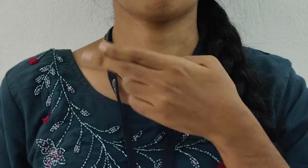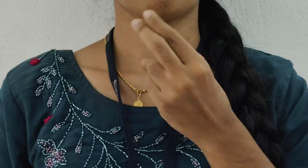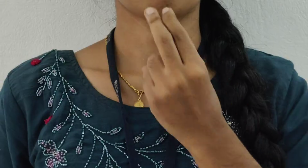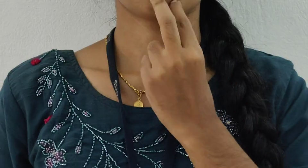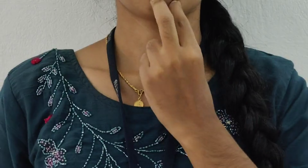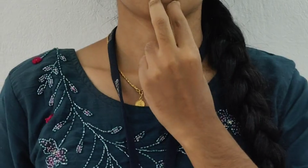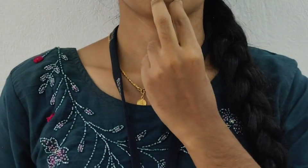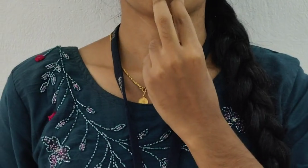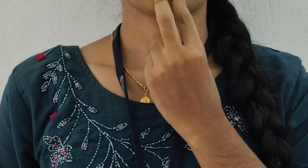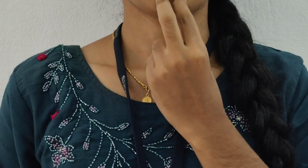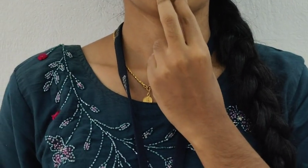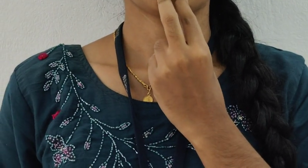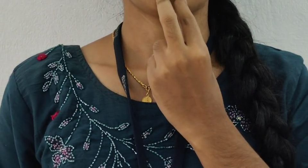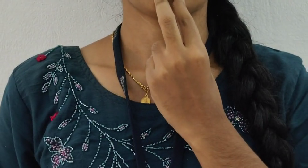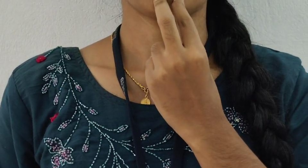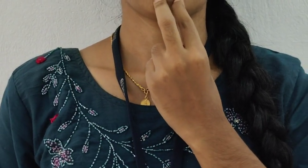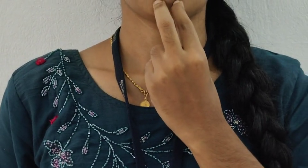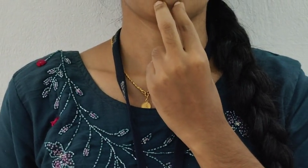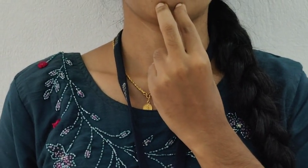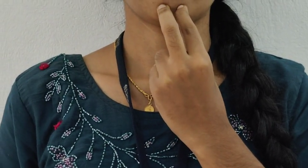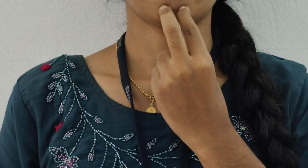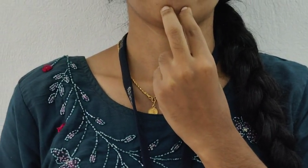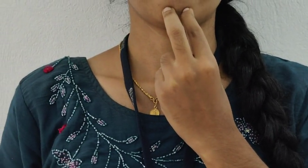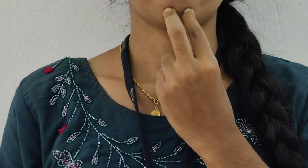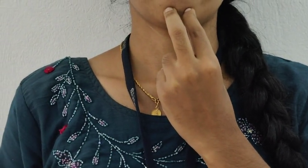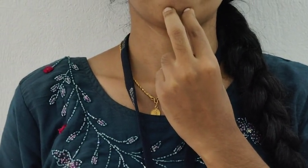അഃ